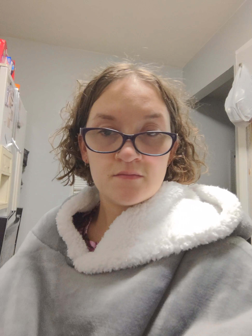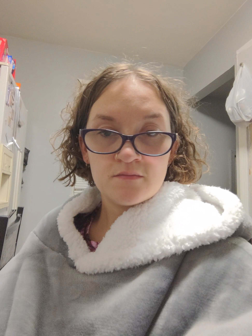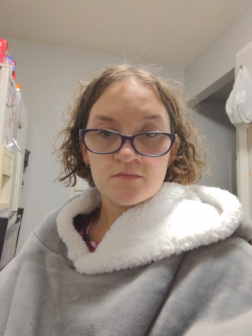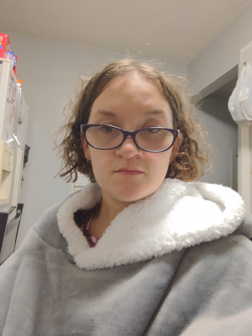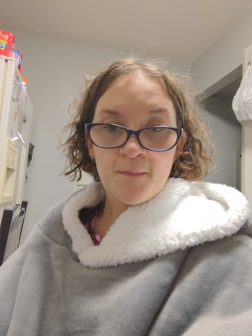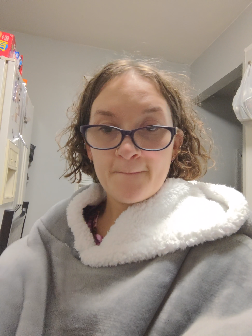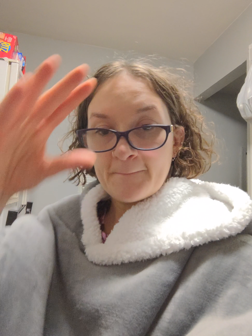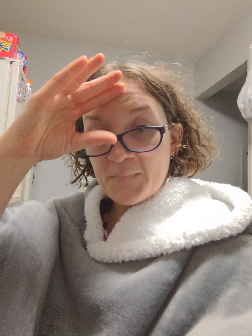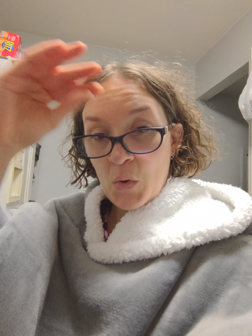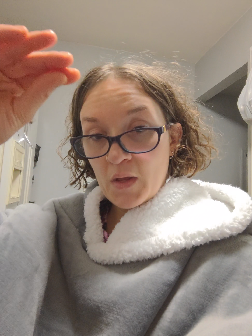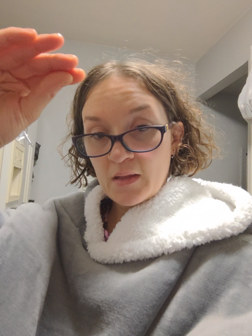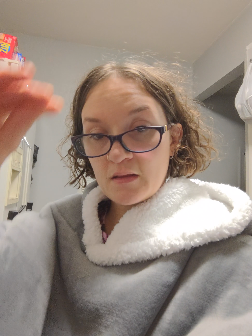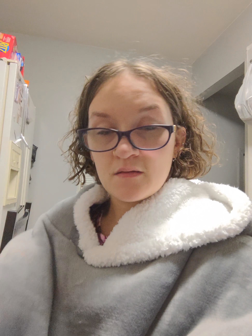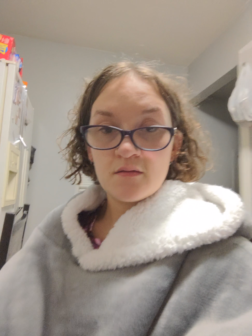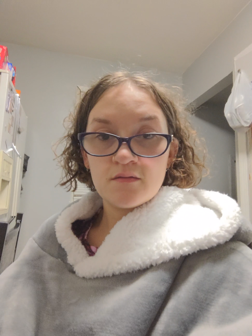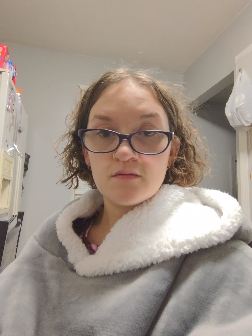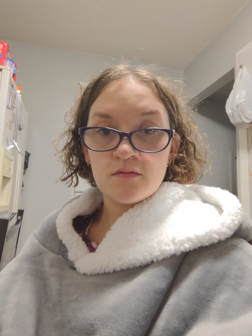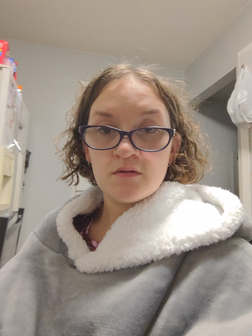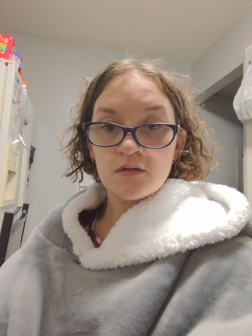boy